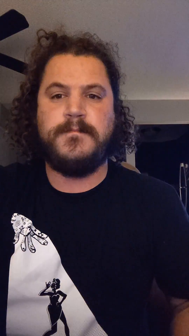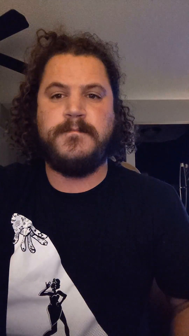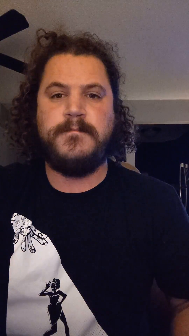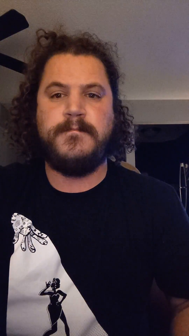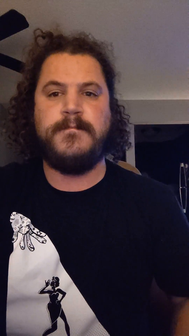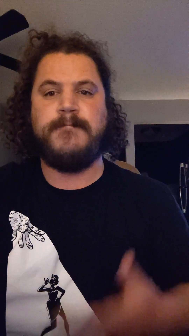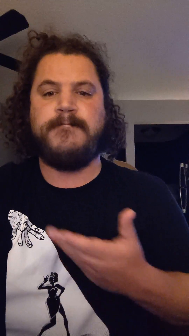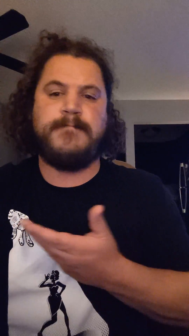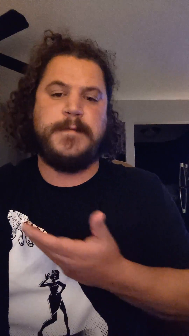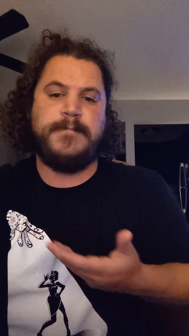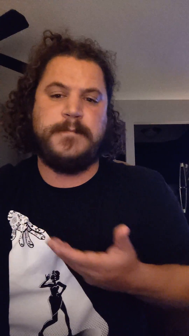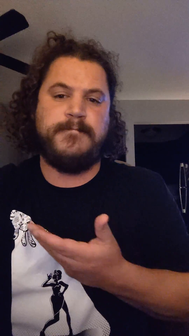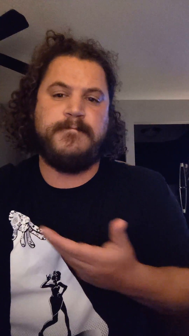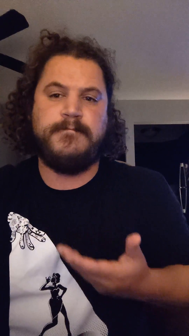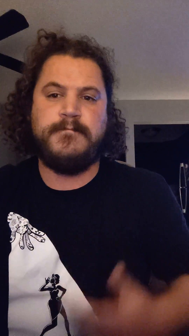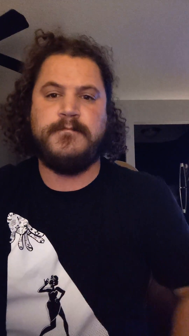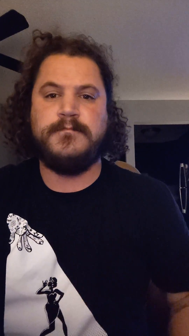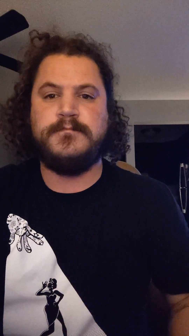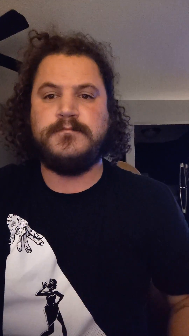baby